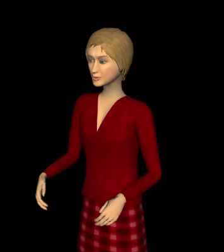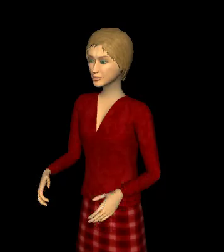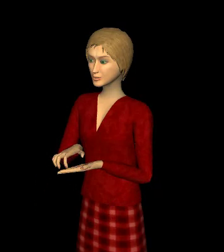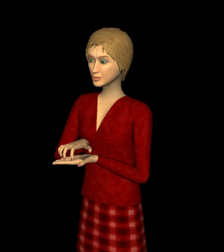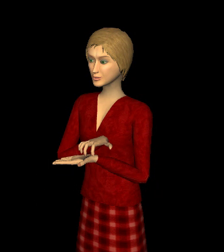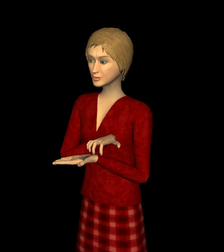بخيل